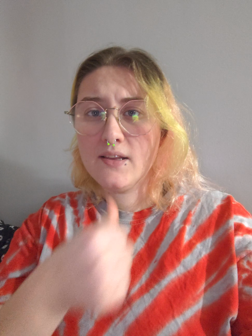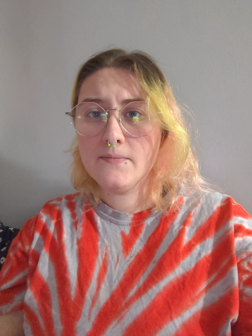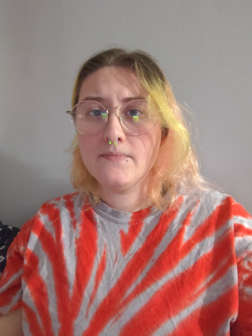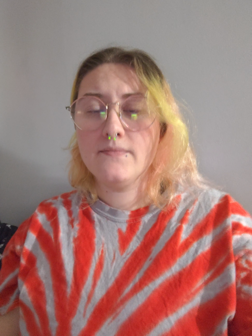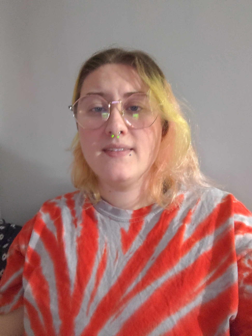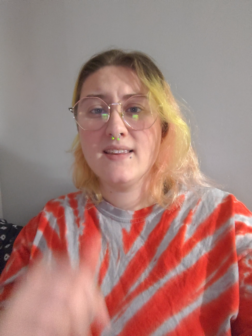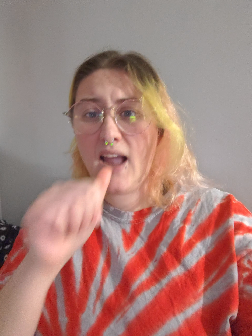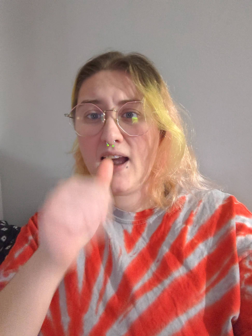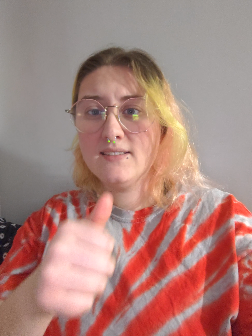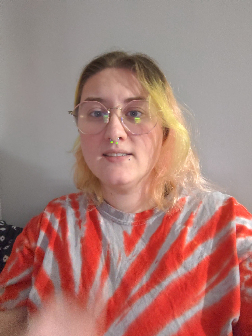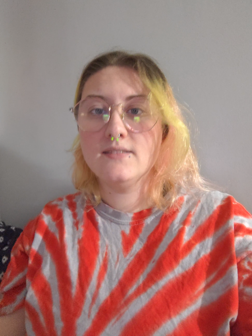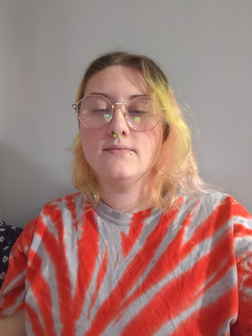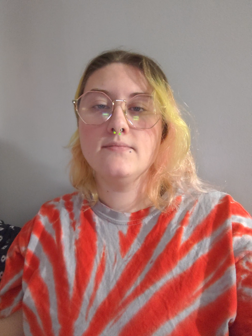nuts